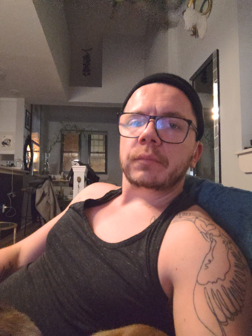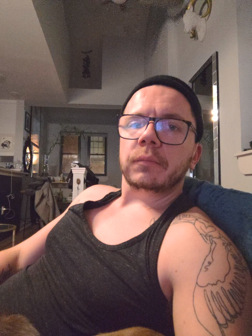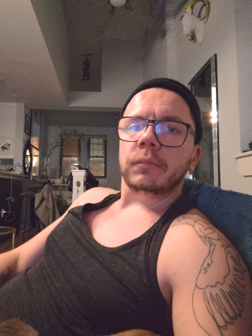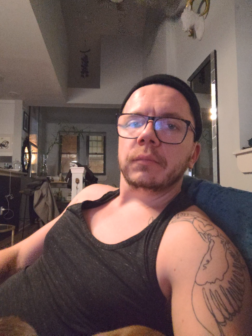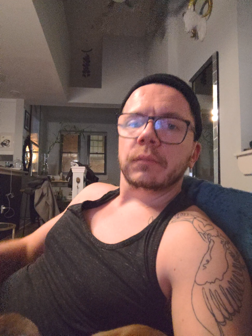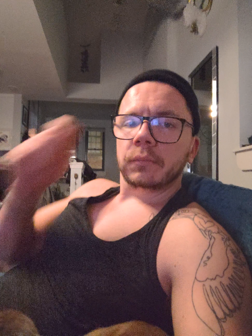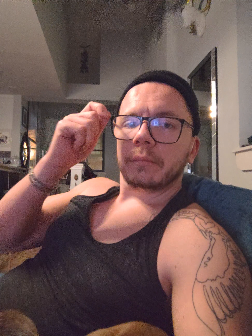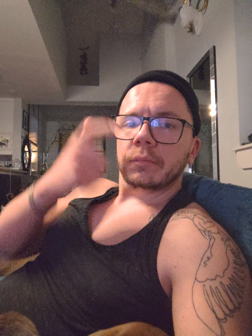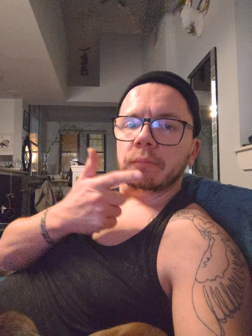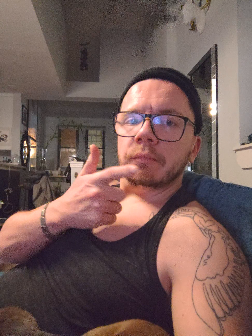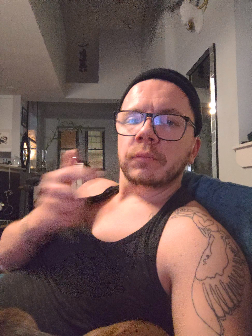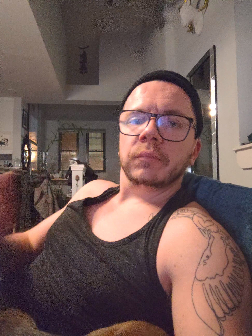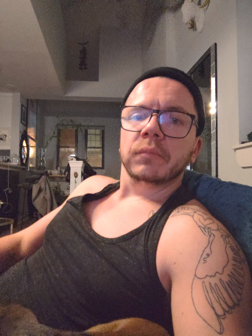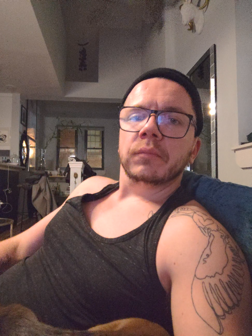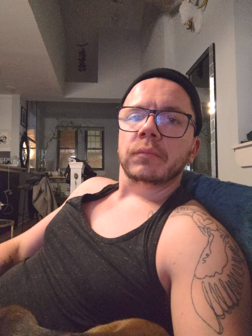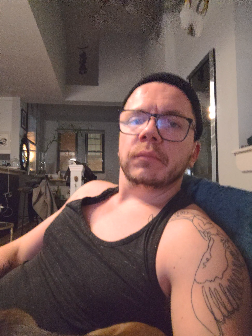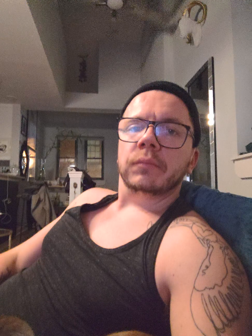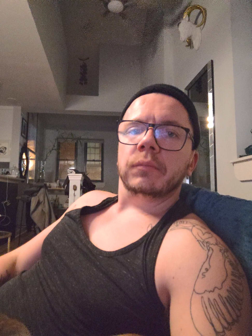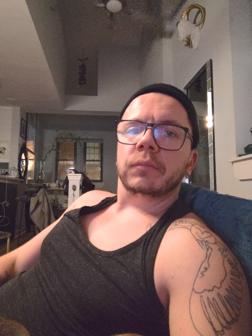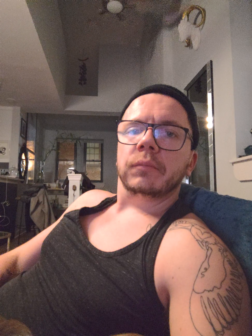brother